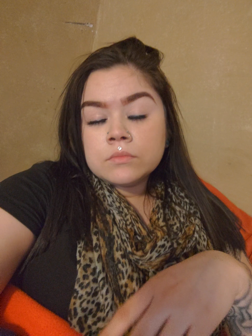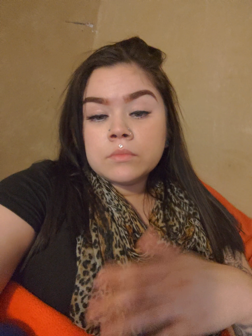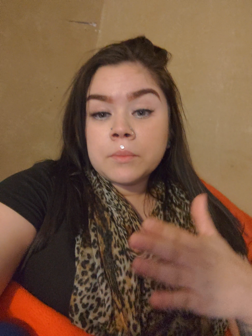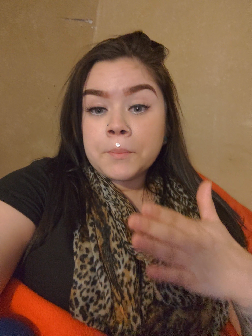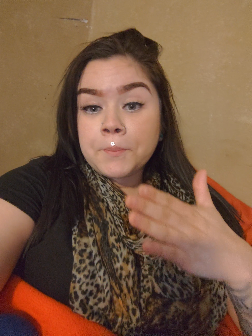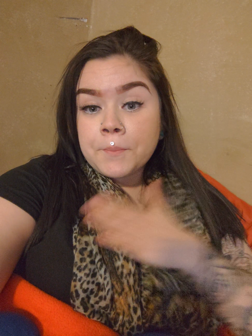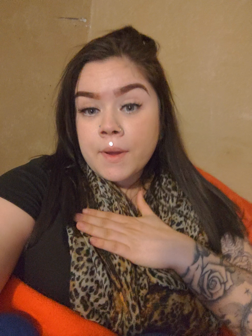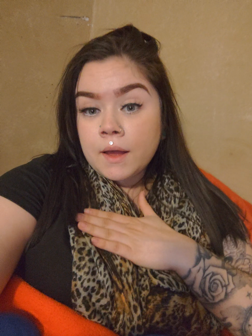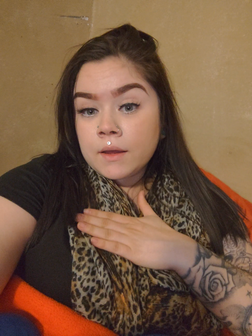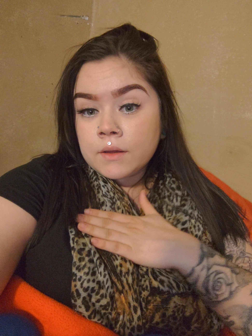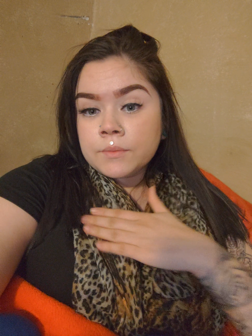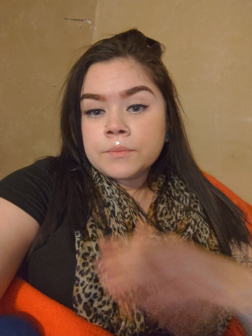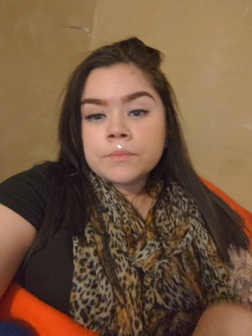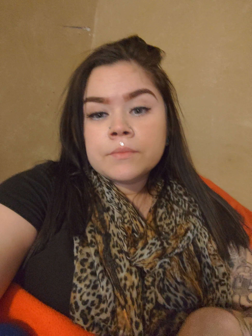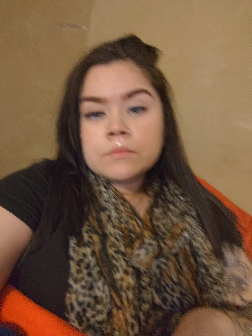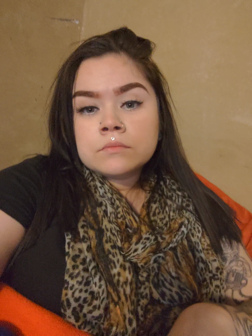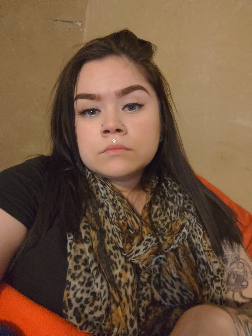my